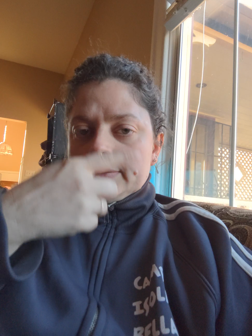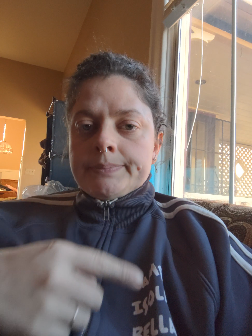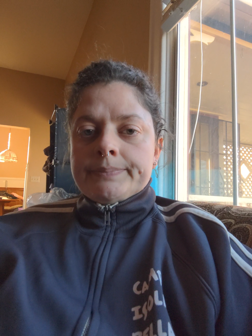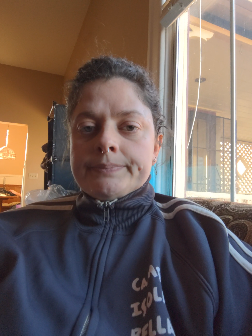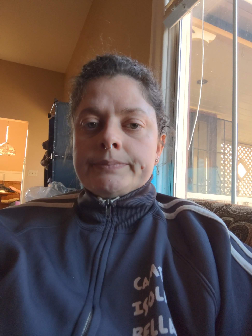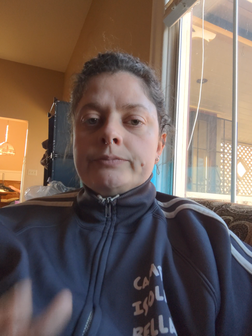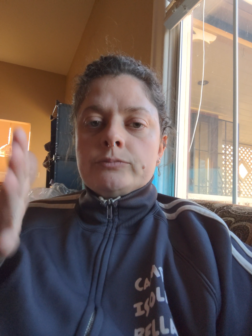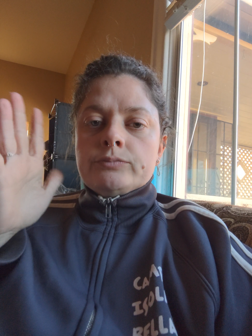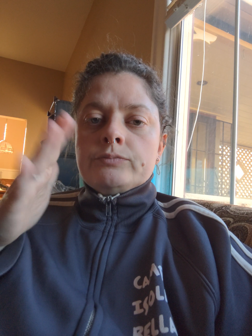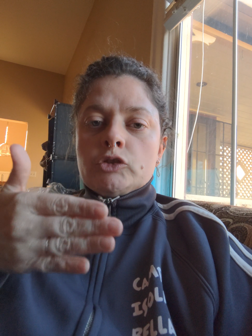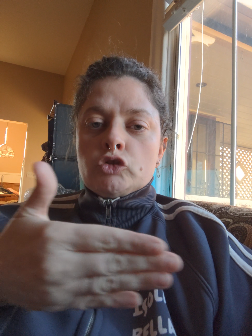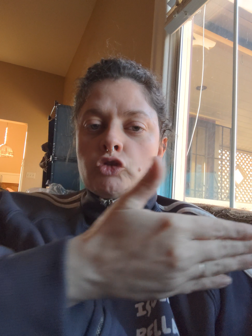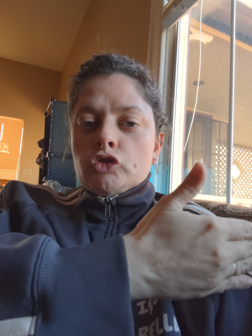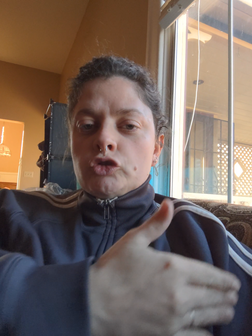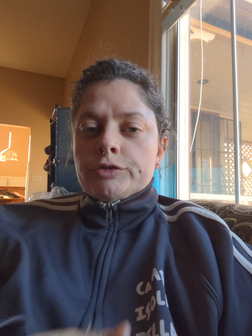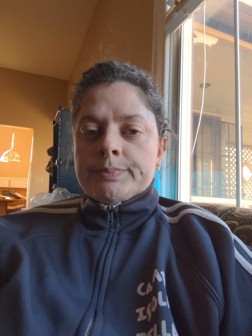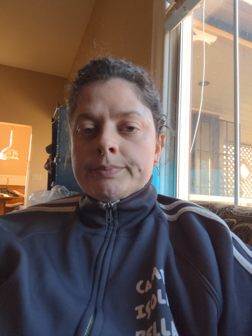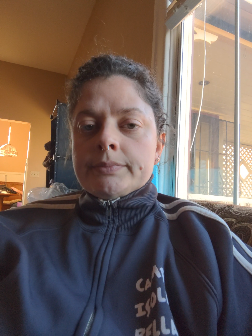fish